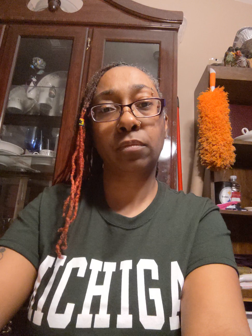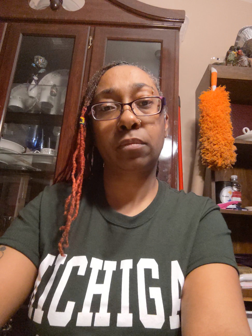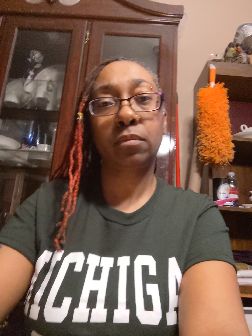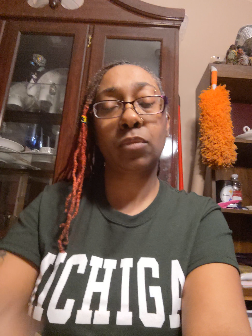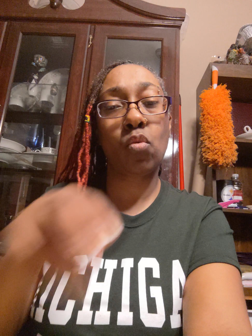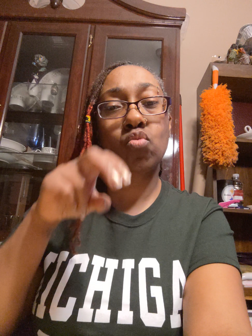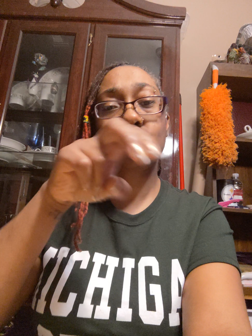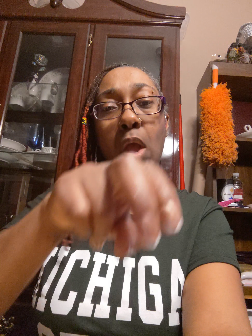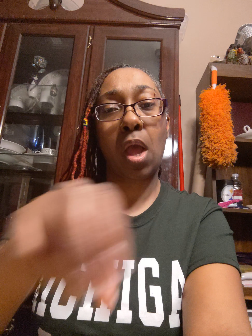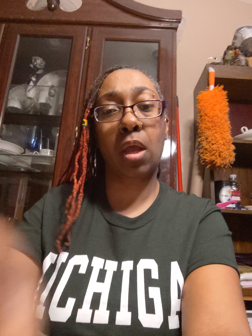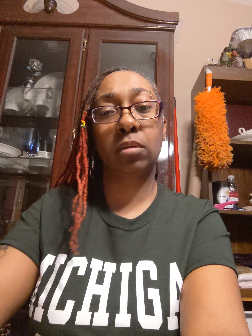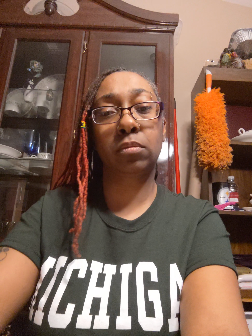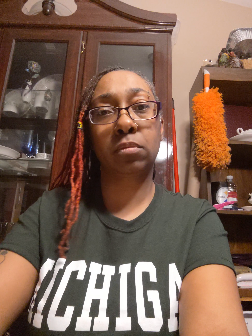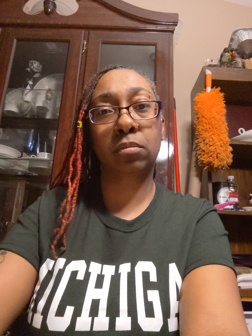ride